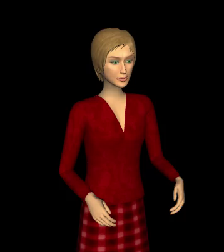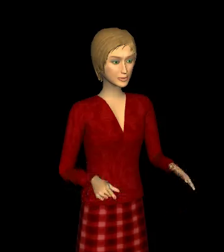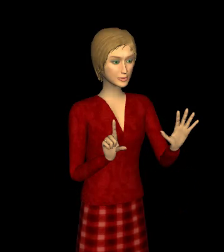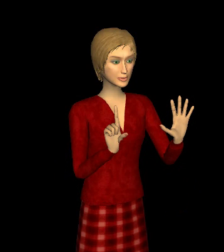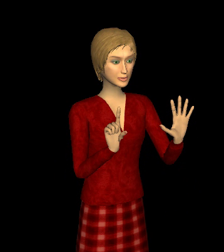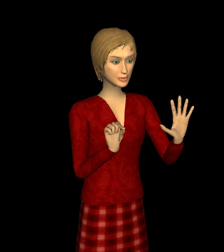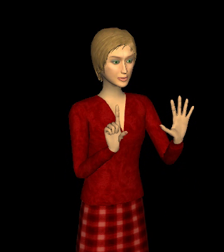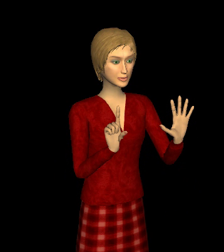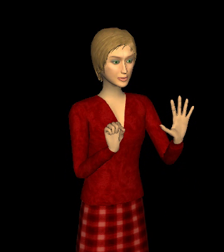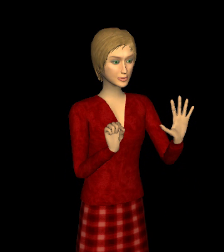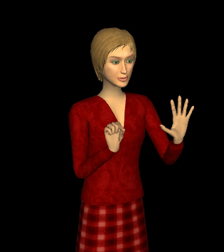70